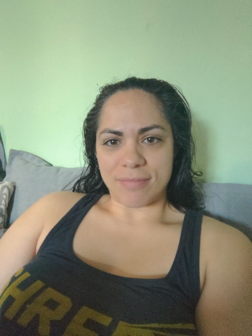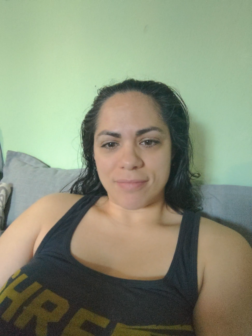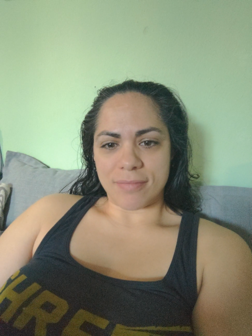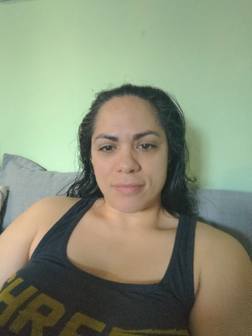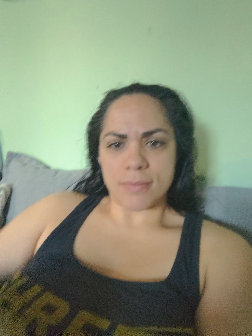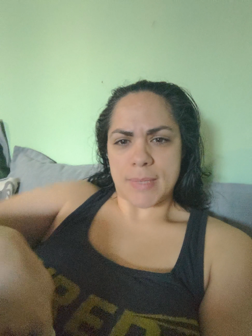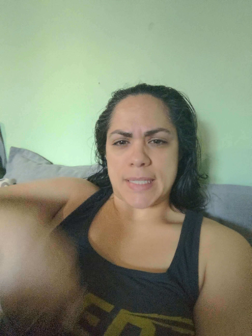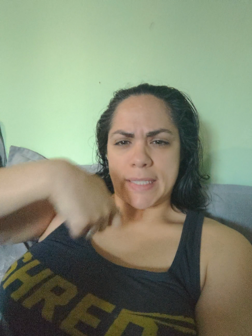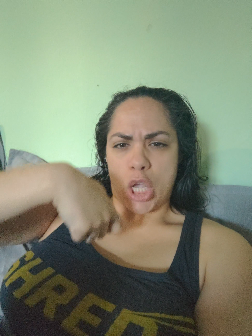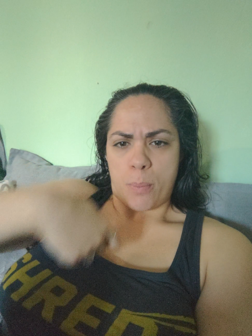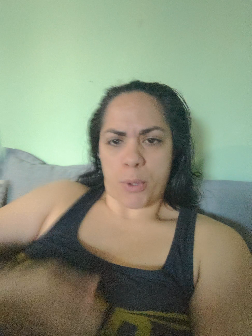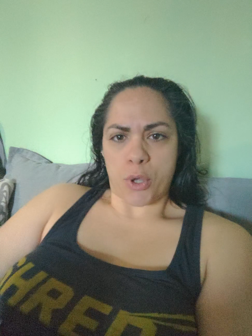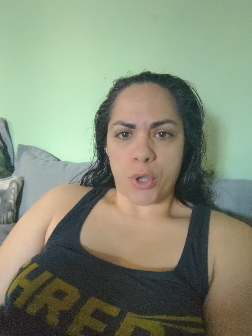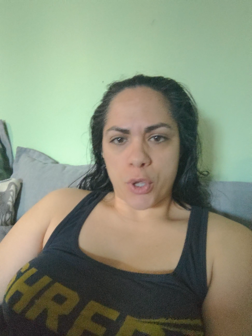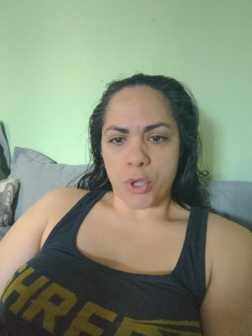zipper